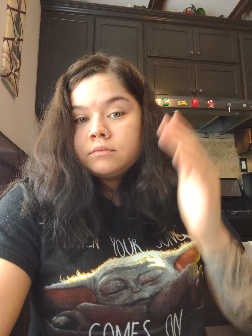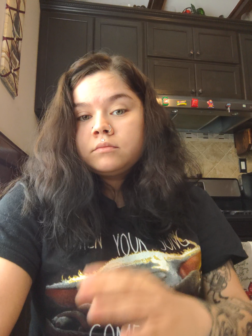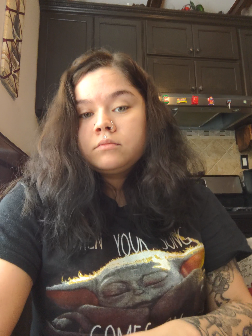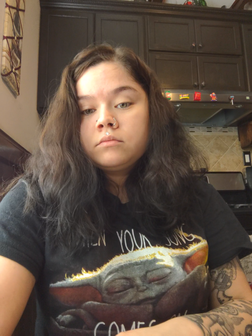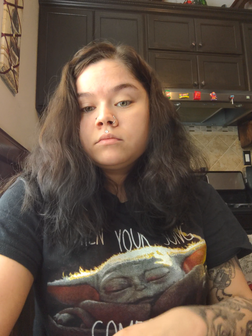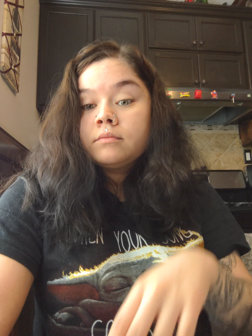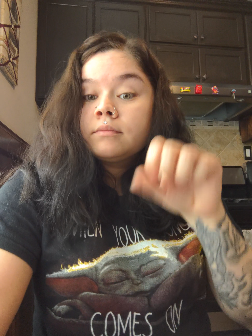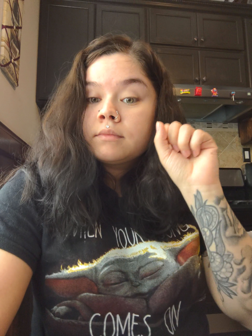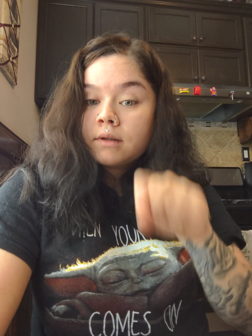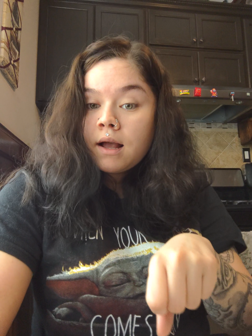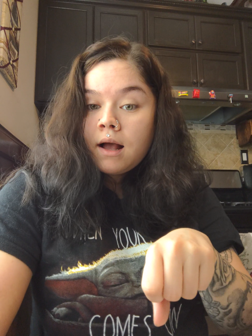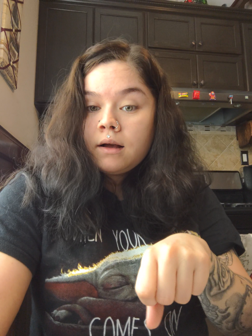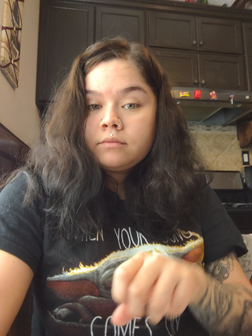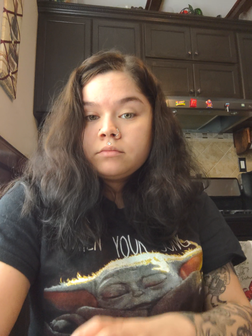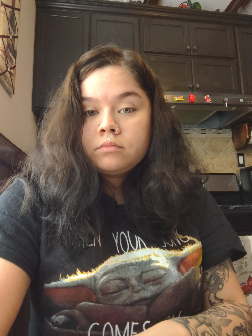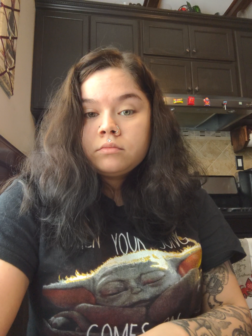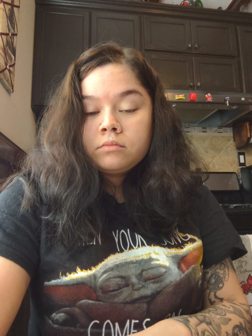can